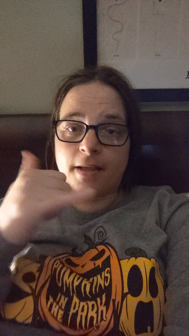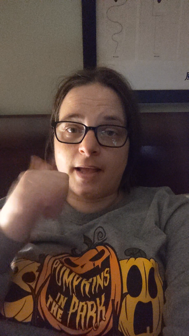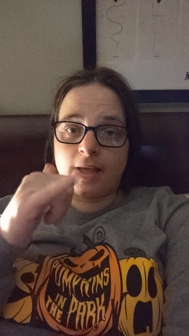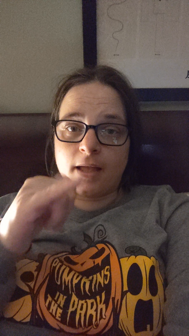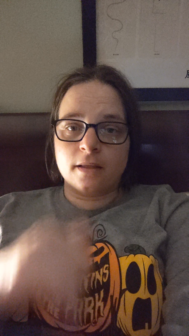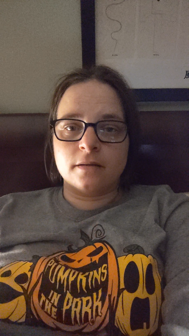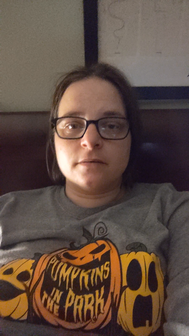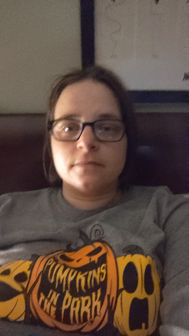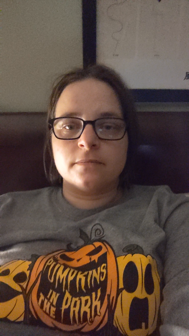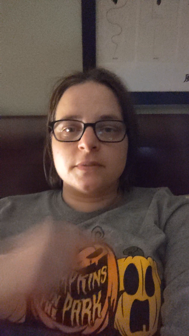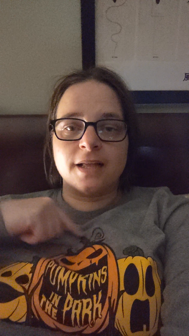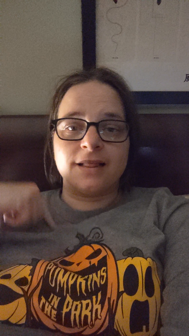necklace